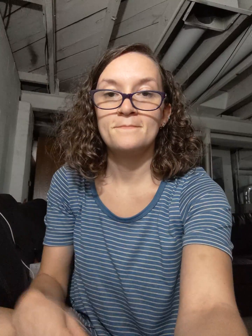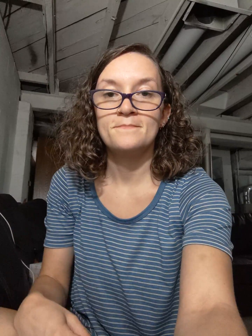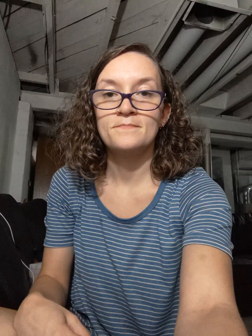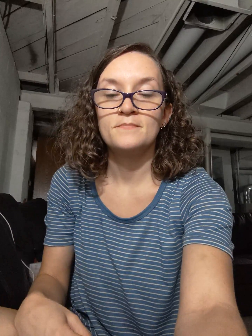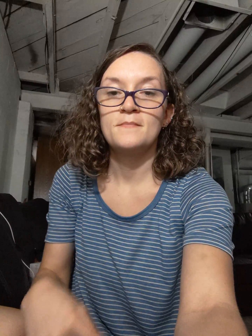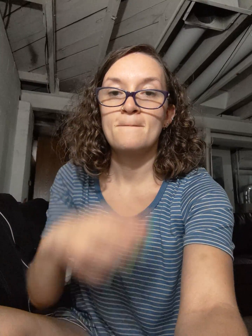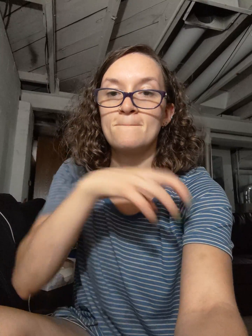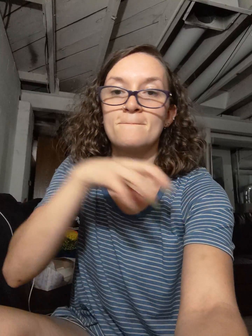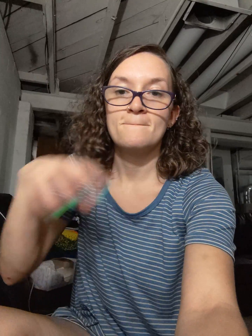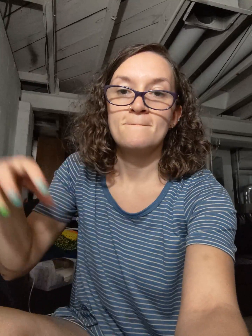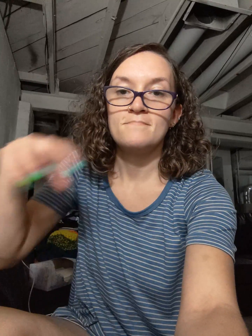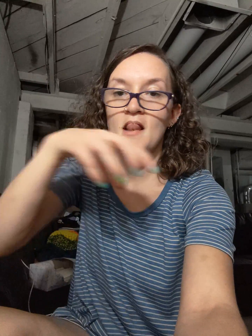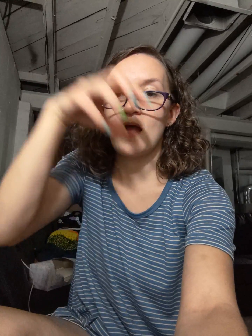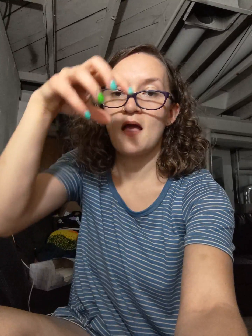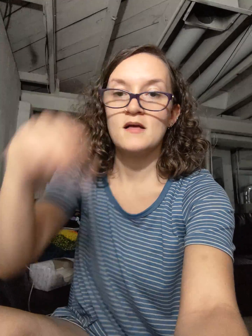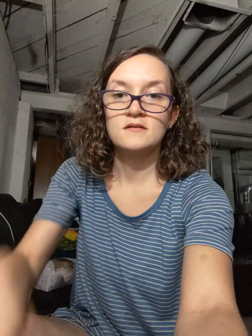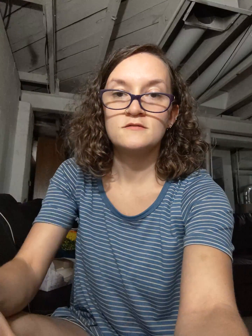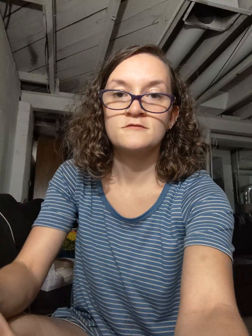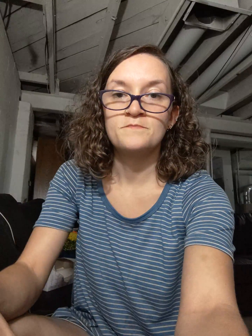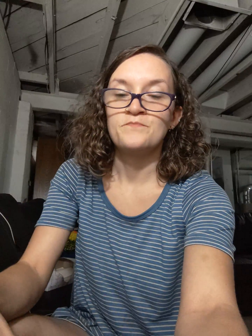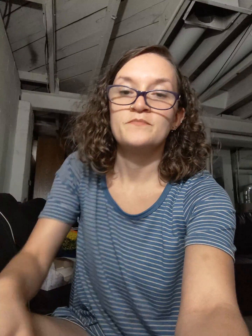block